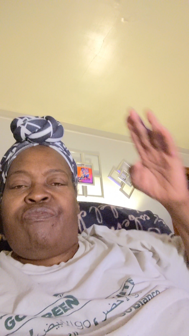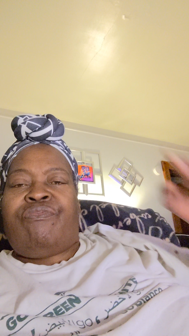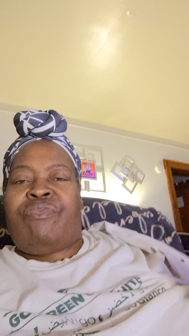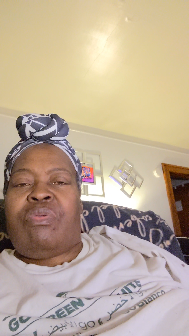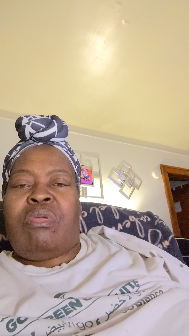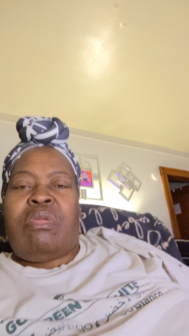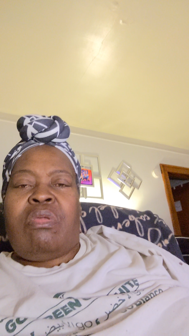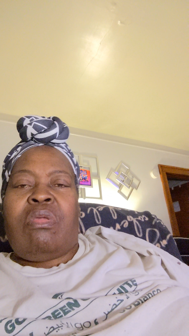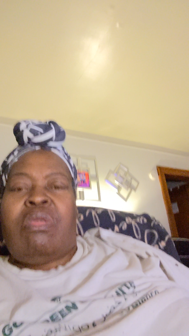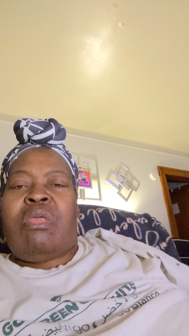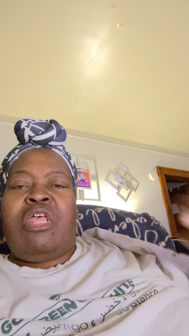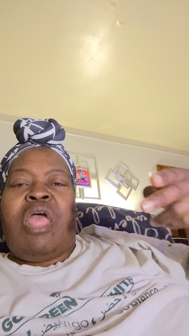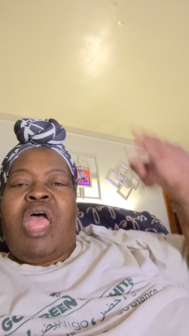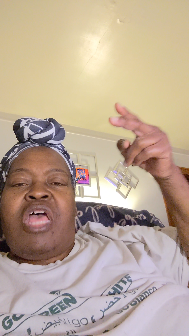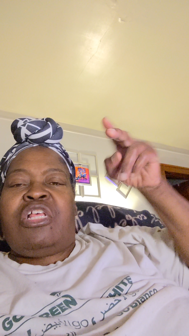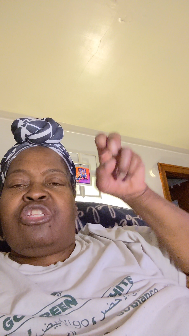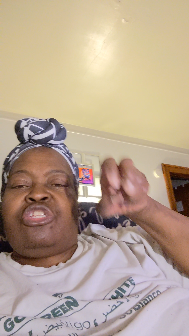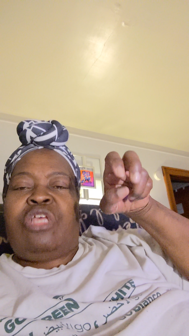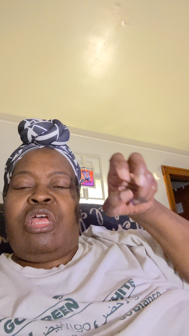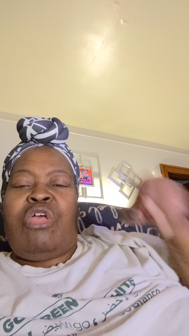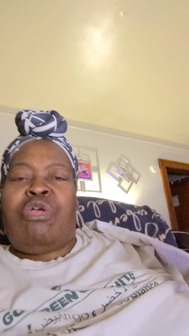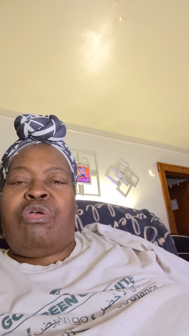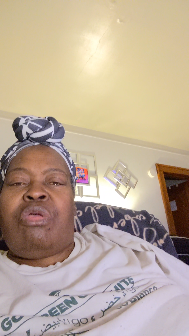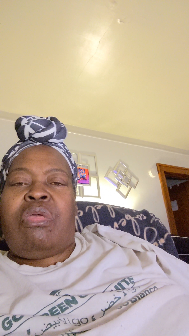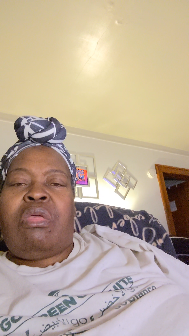high chair